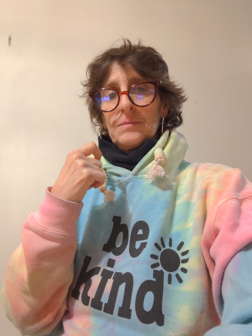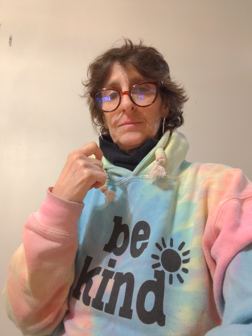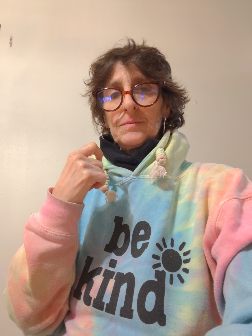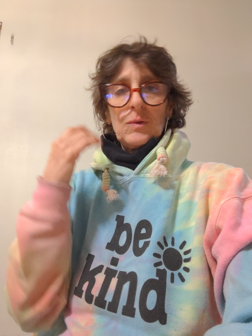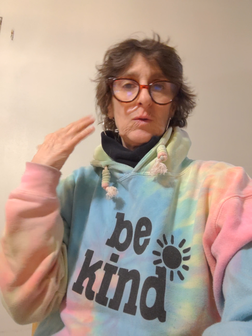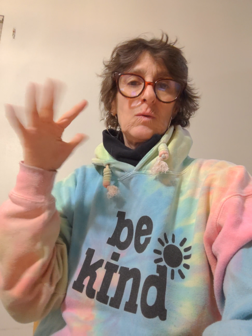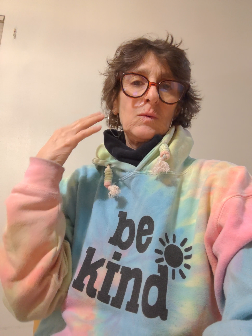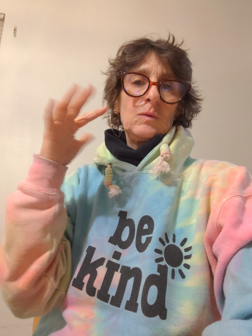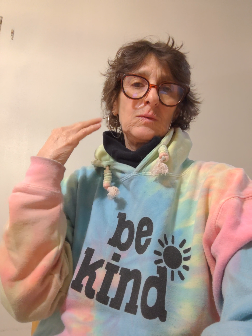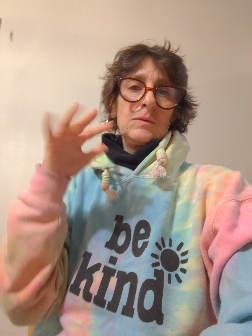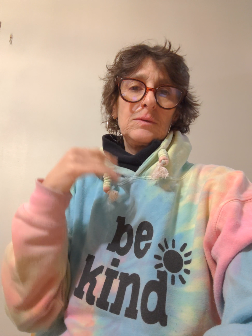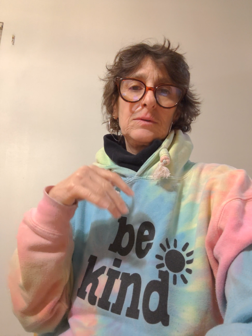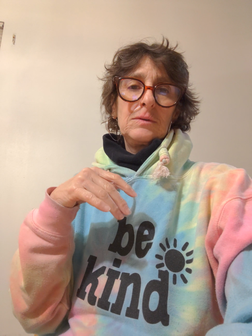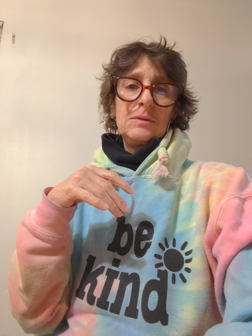noisy